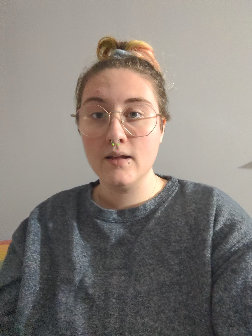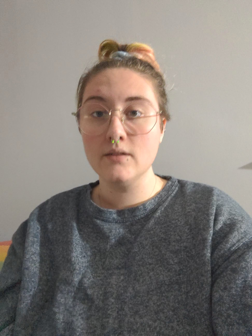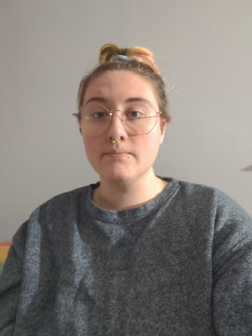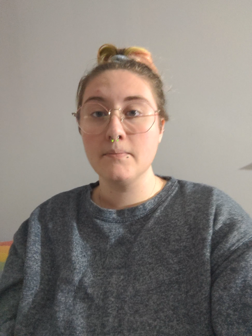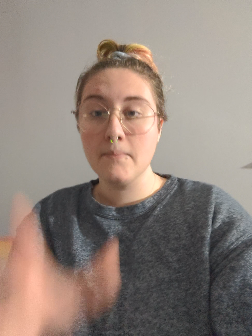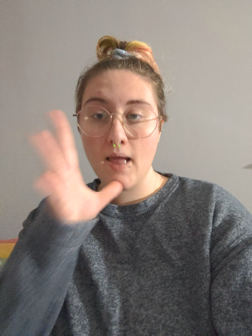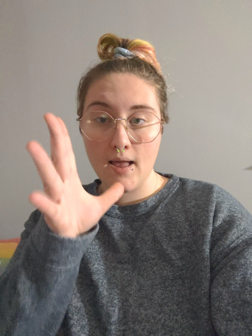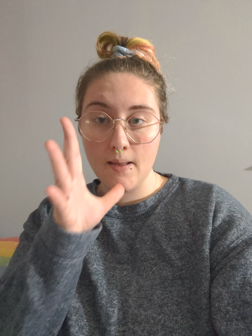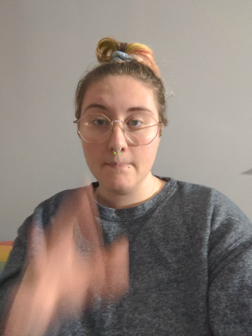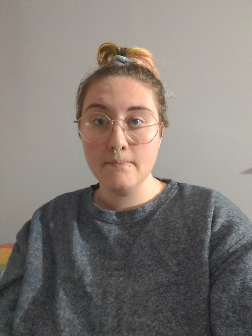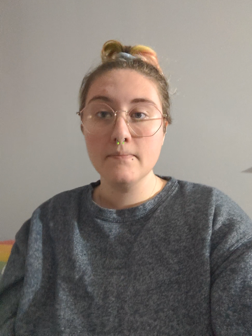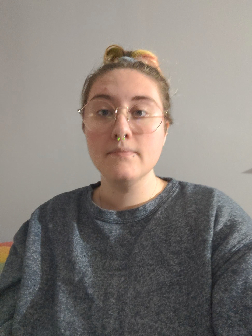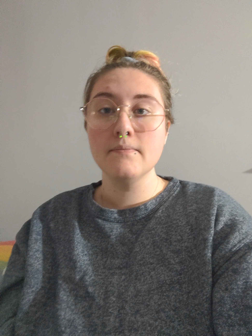mom